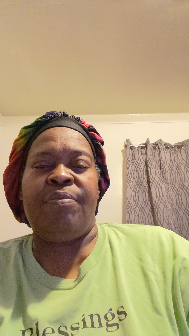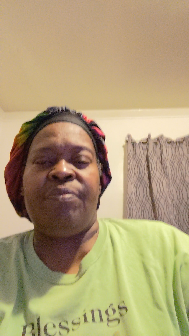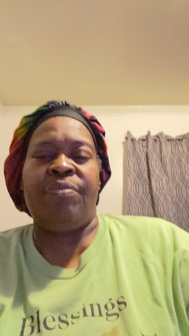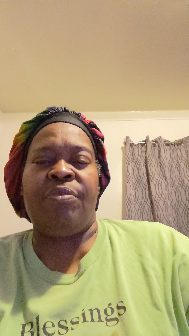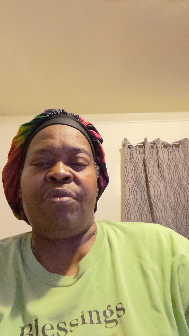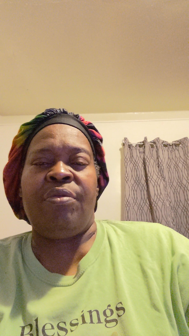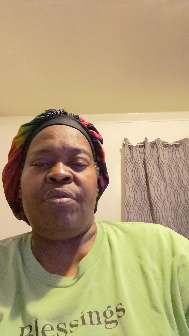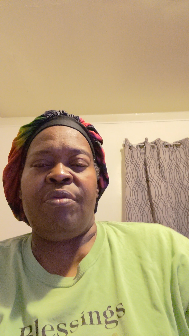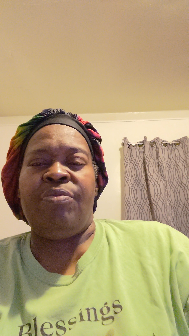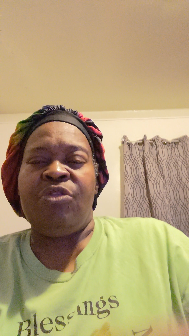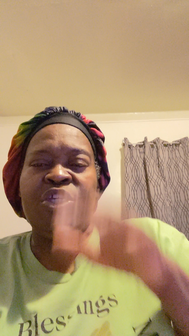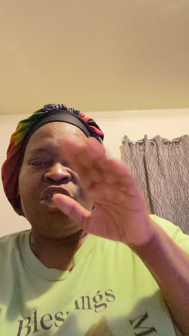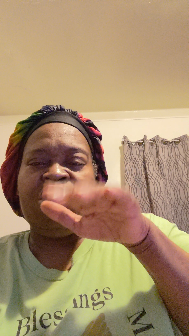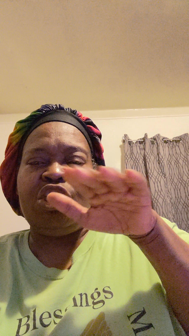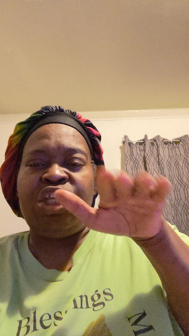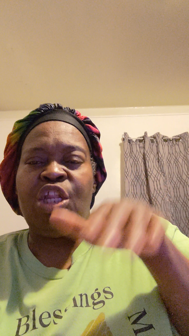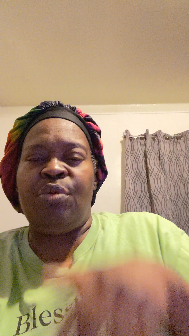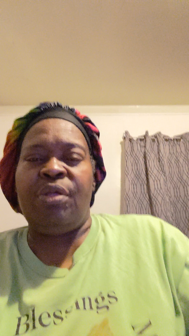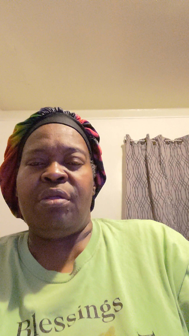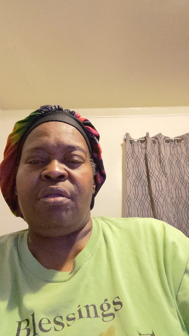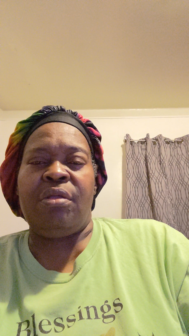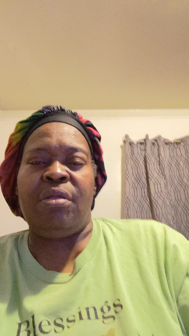children